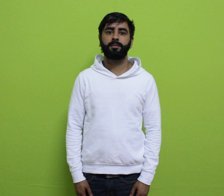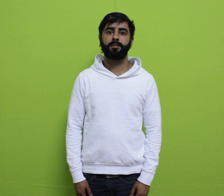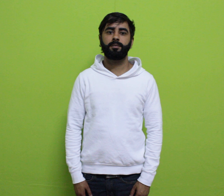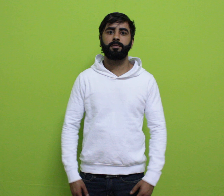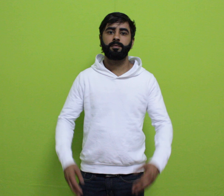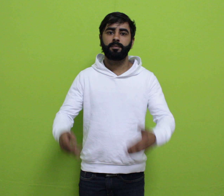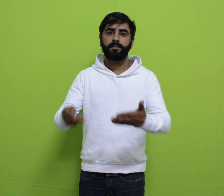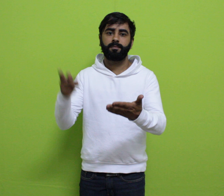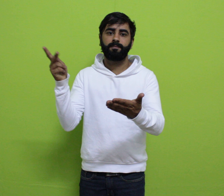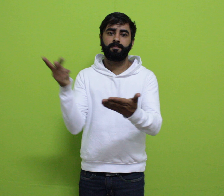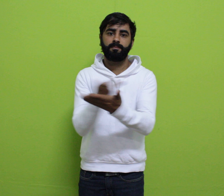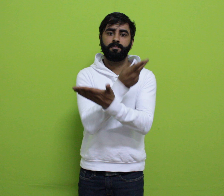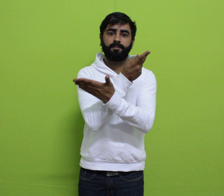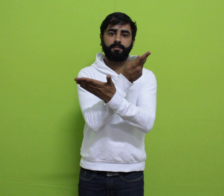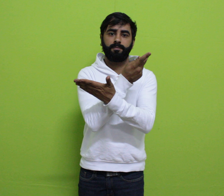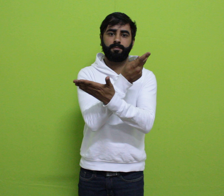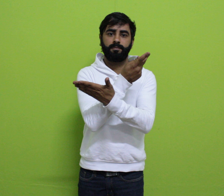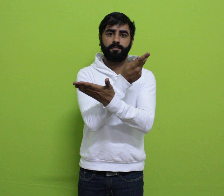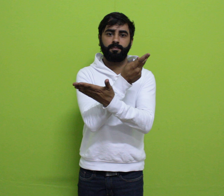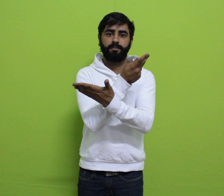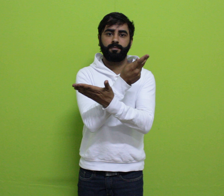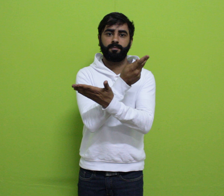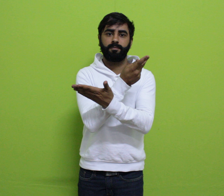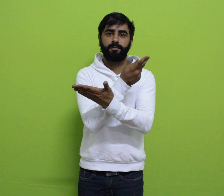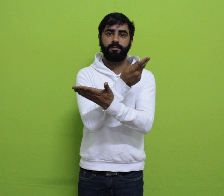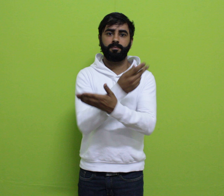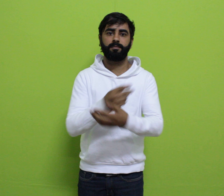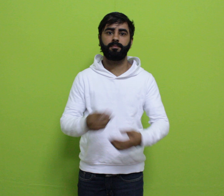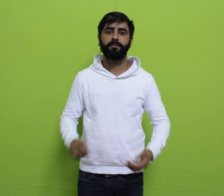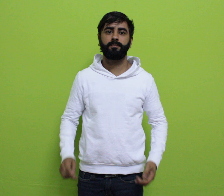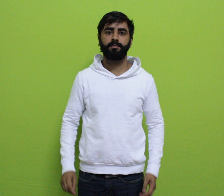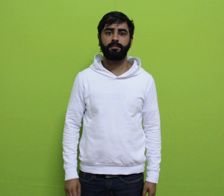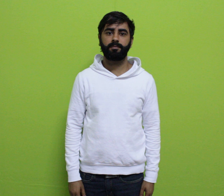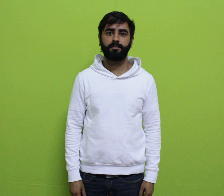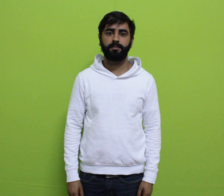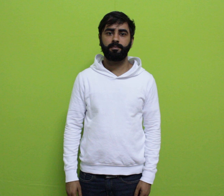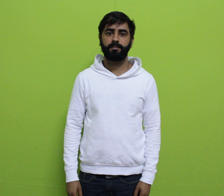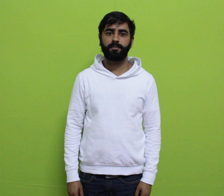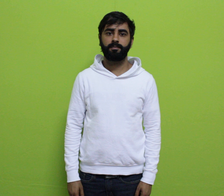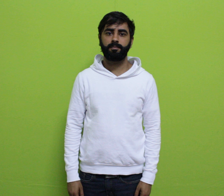acontecer